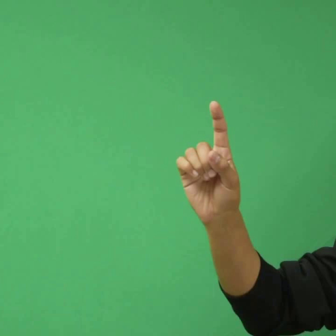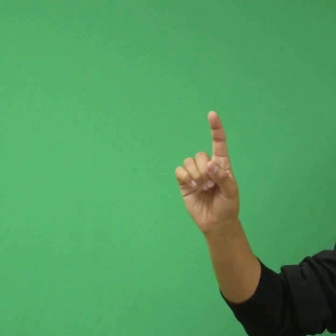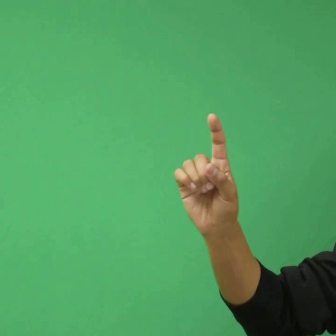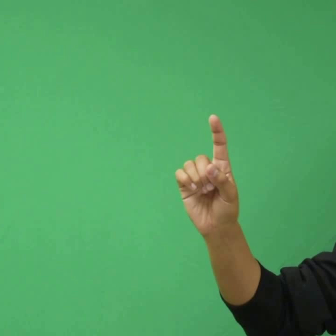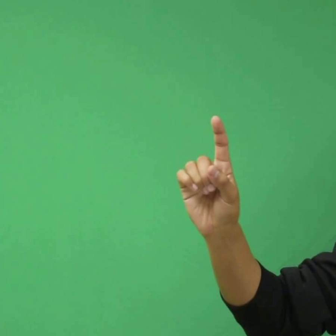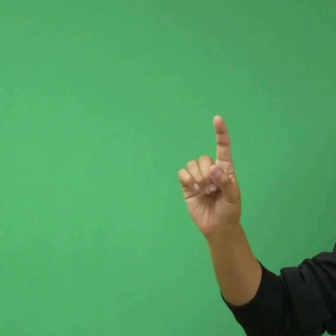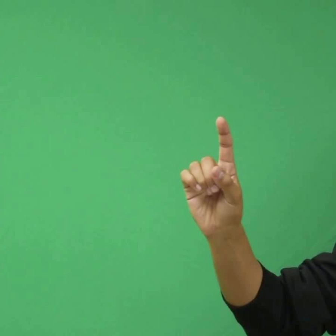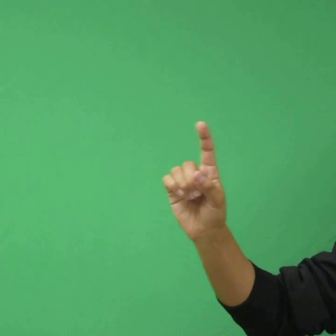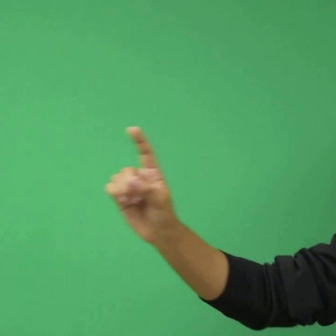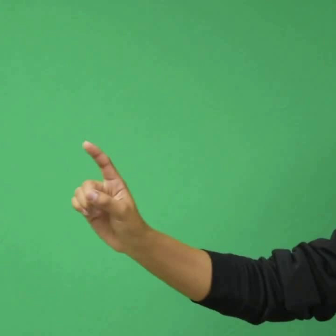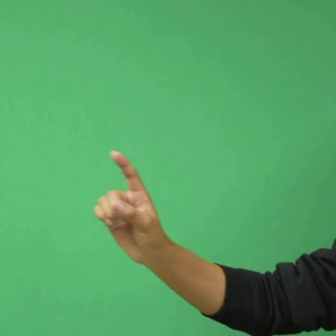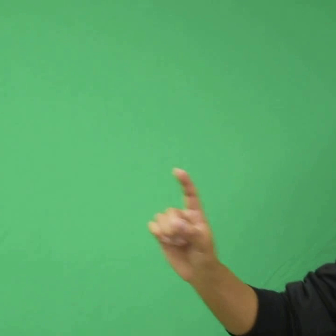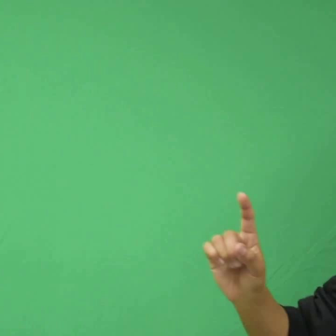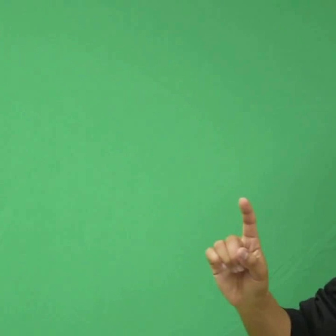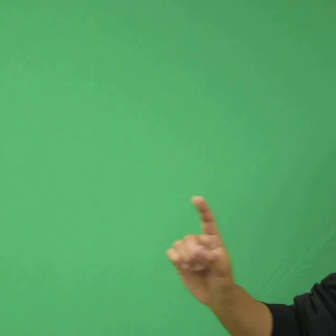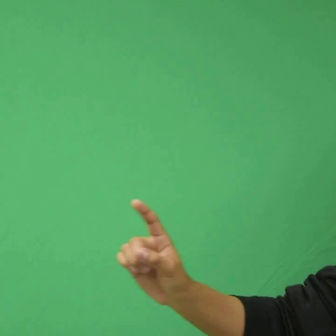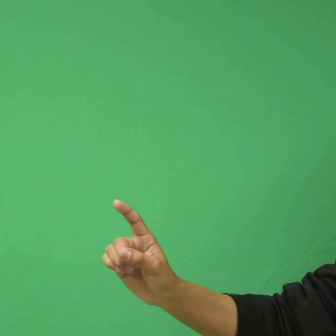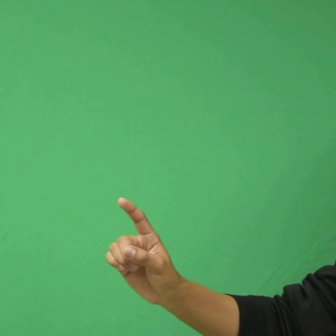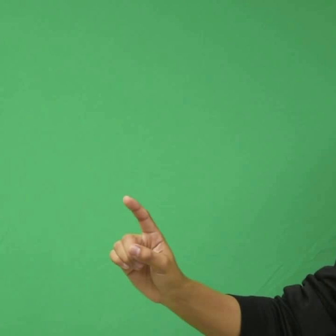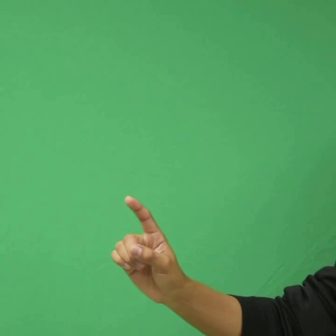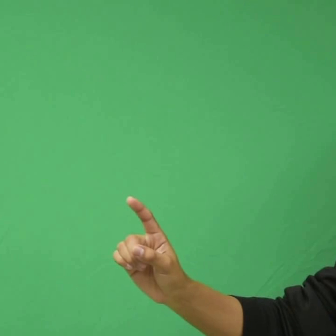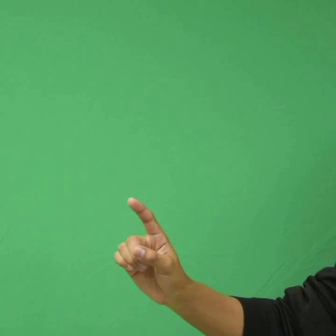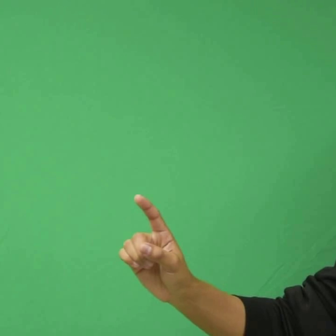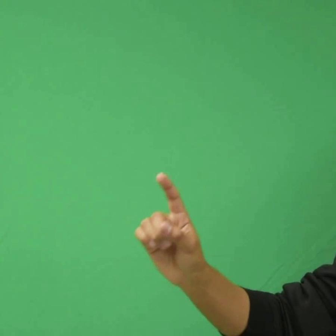Z